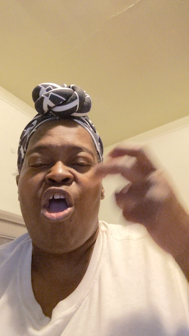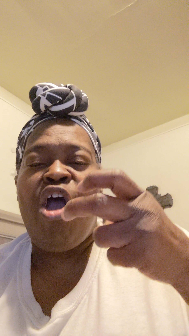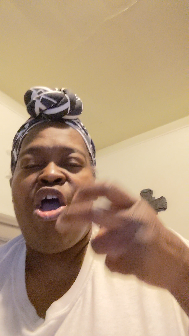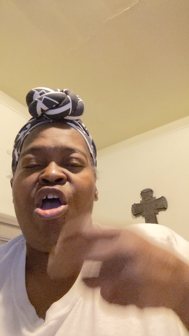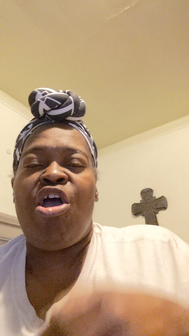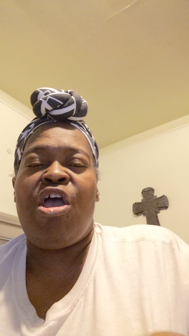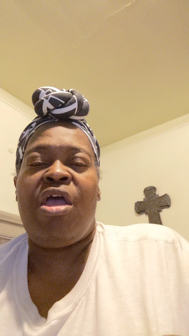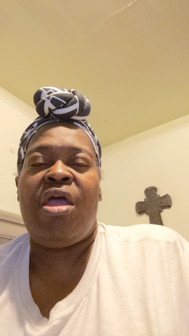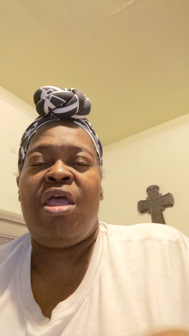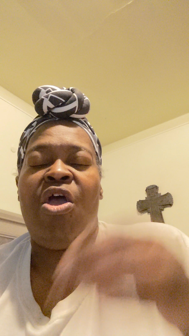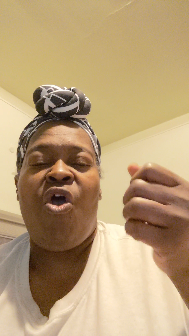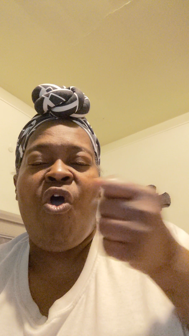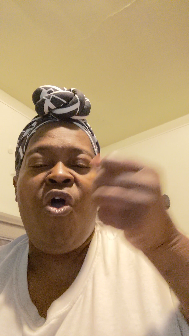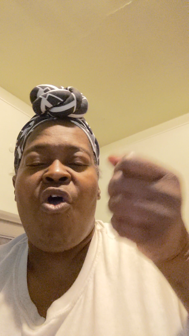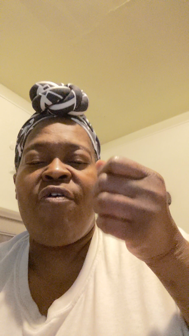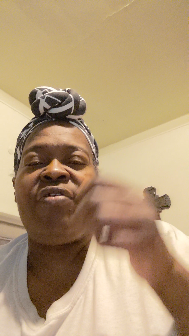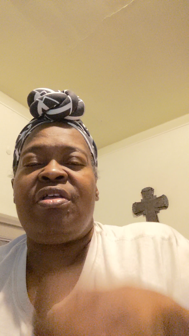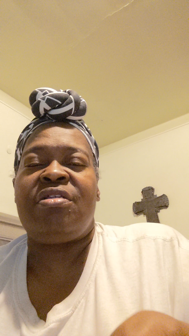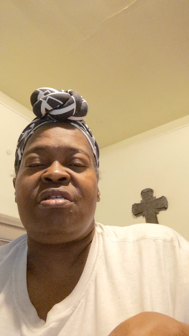coffee